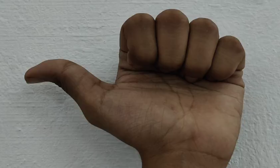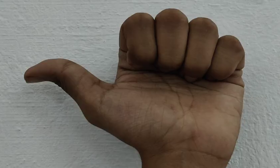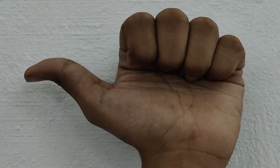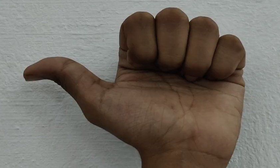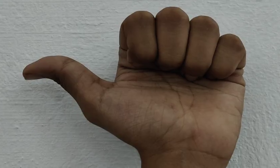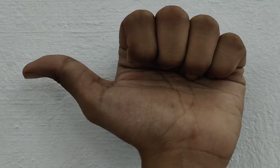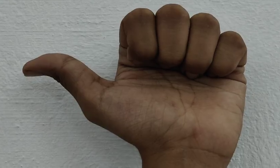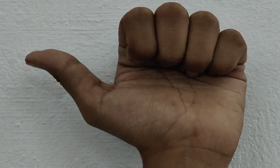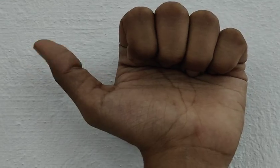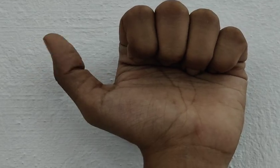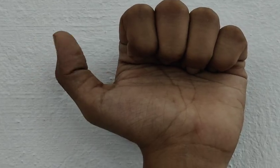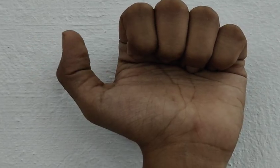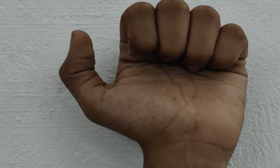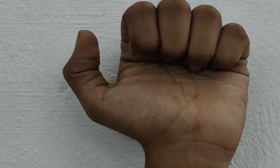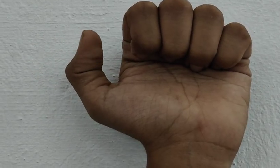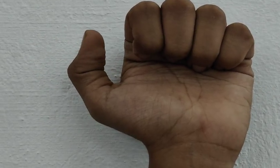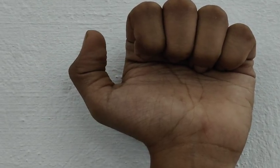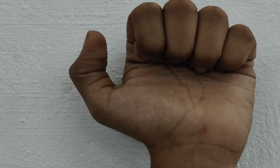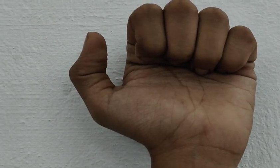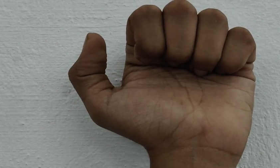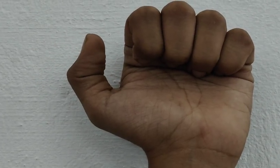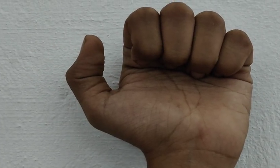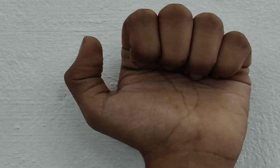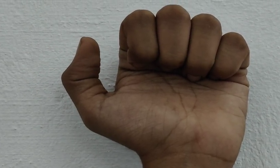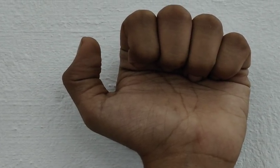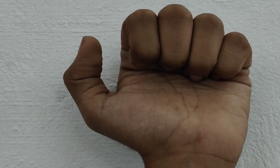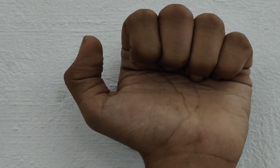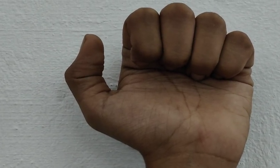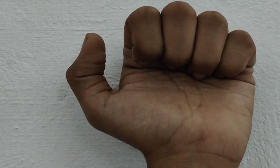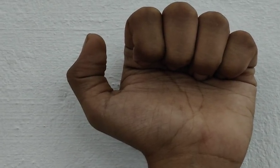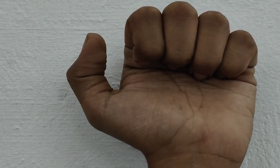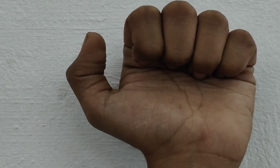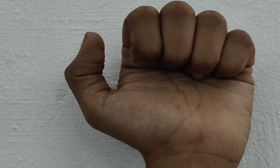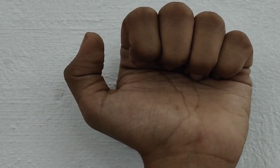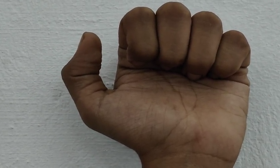ഏ